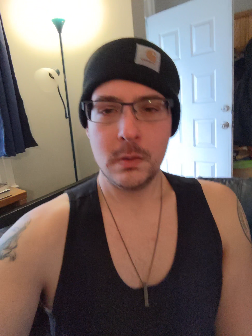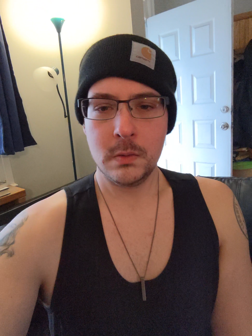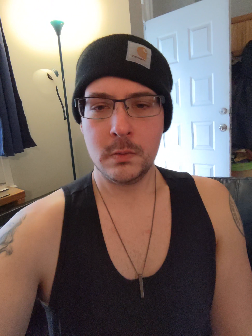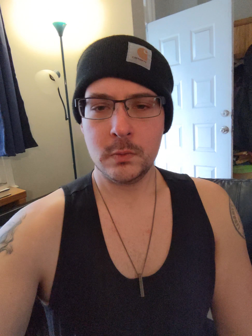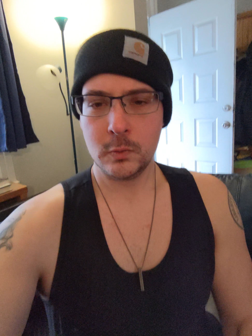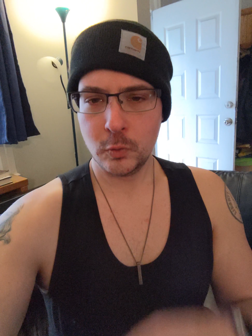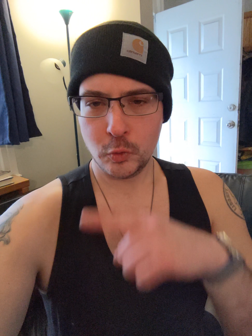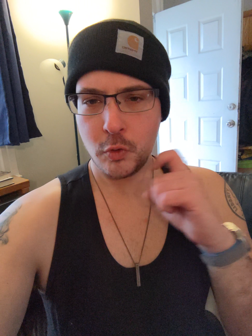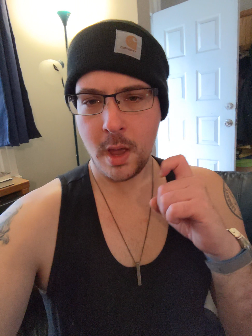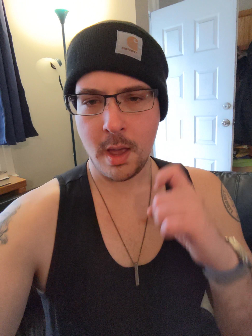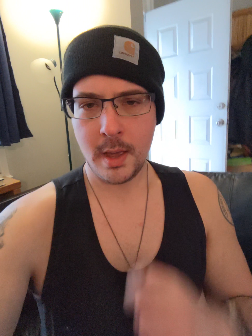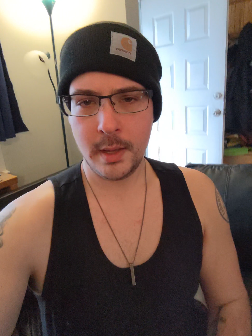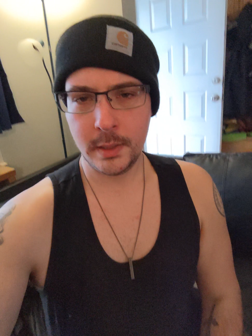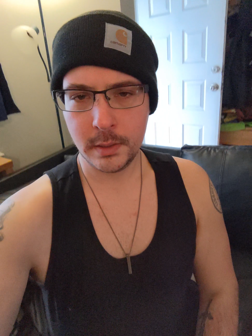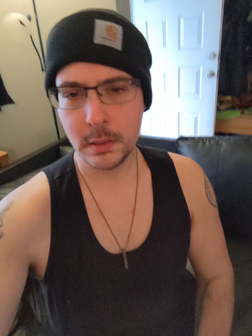dry